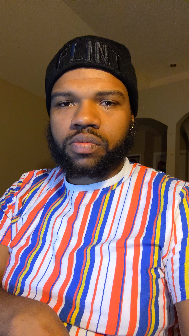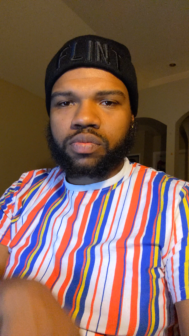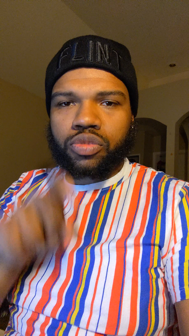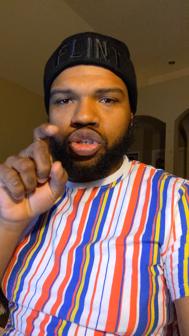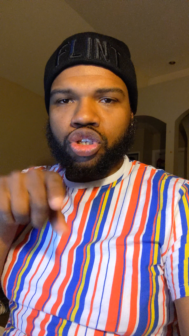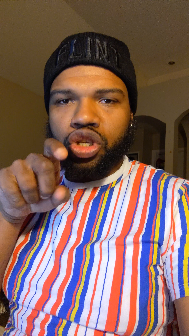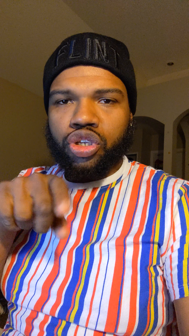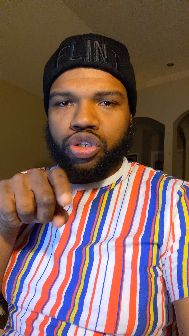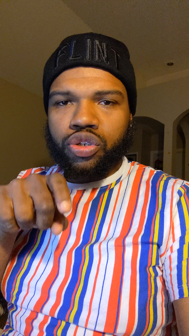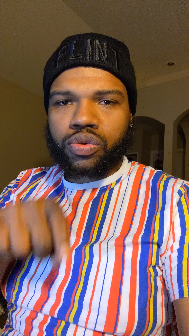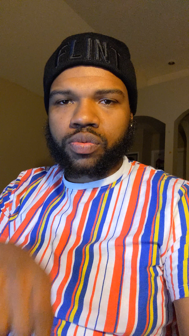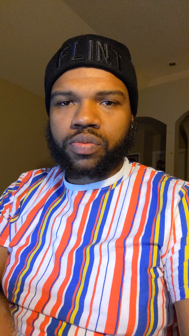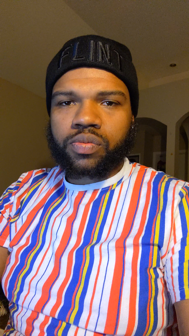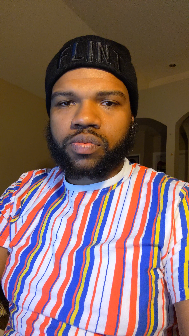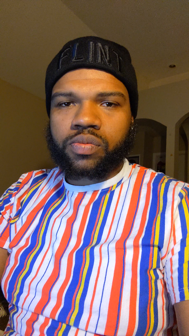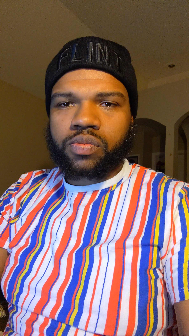should